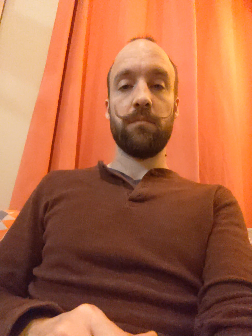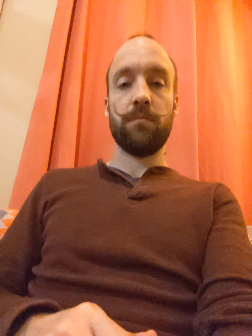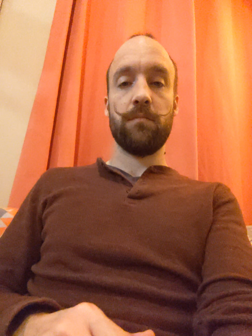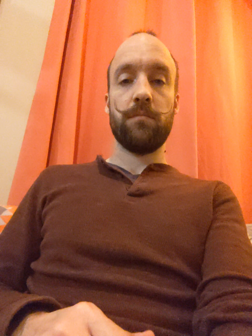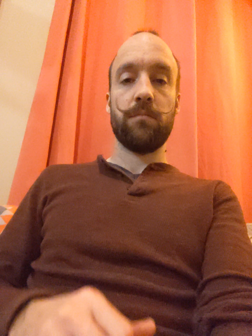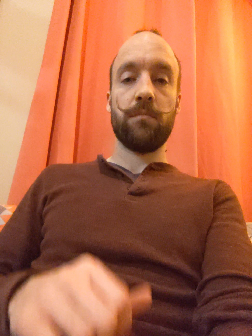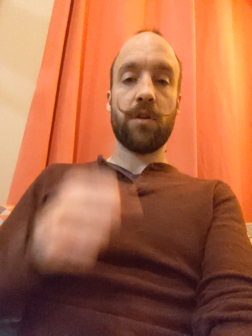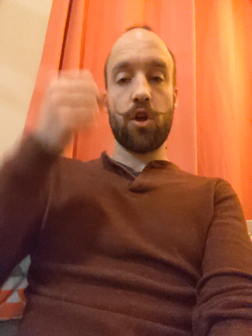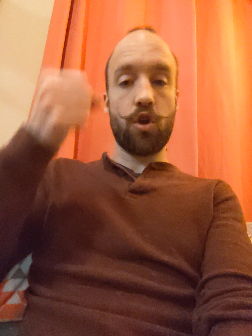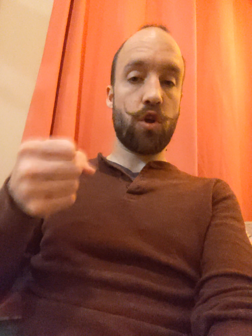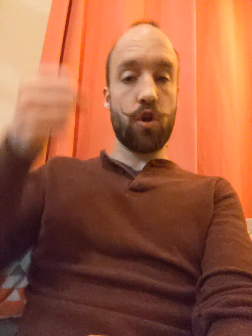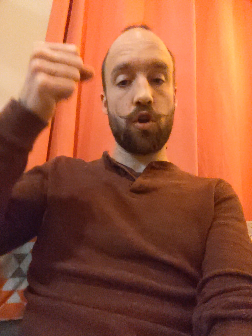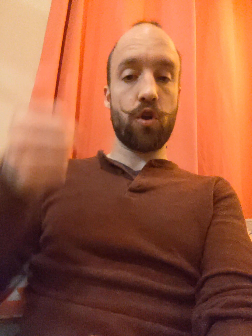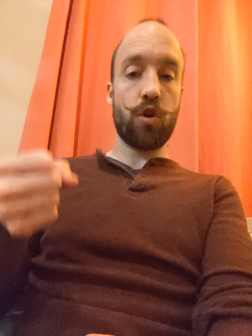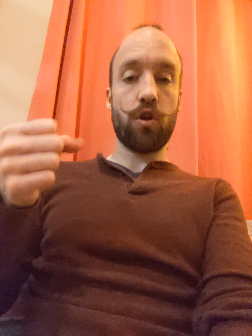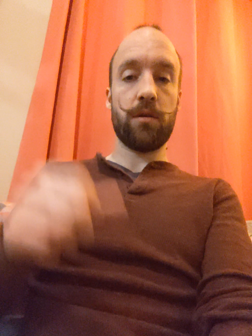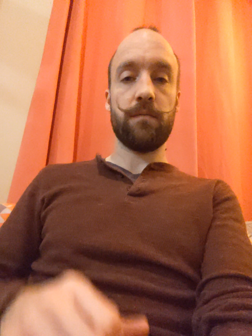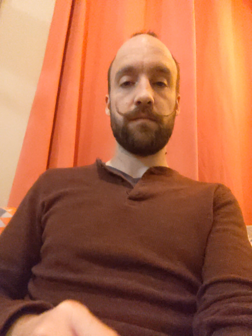car